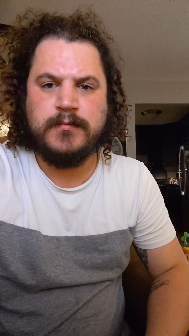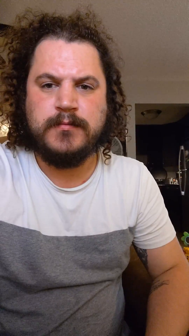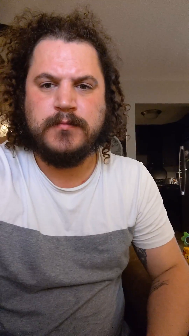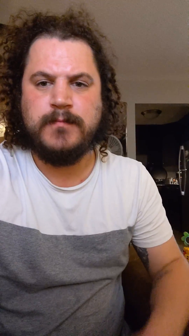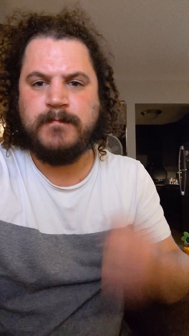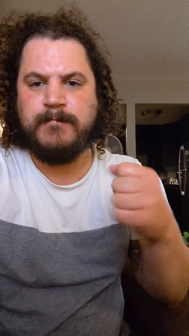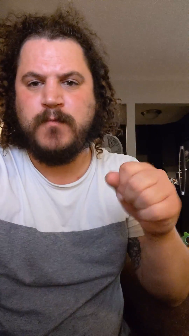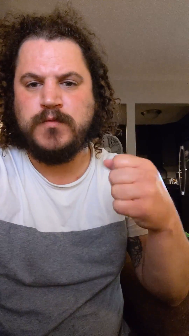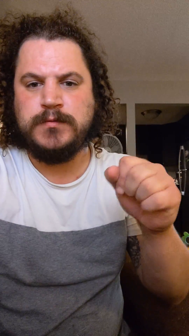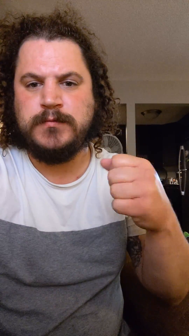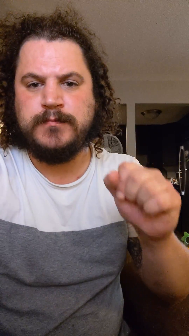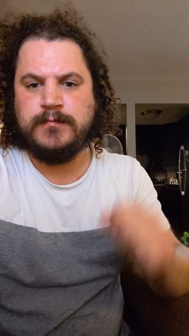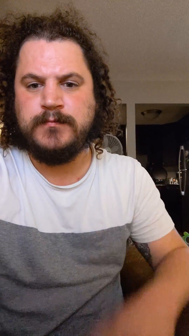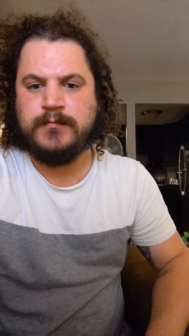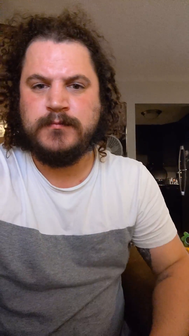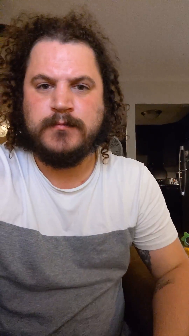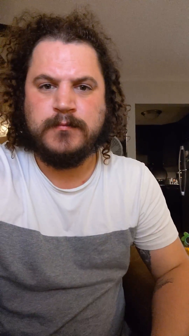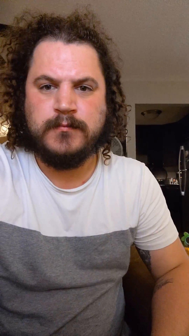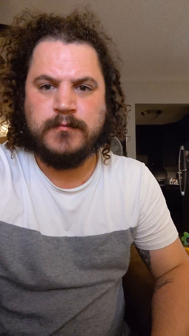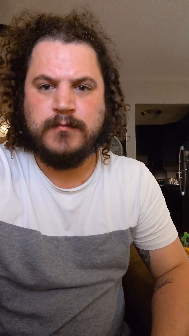motorcycle